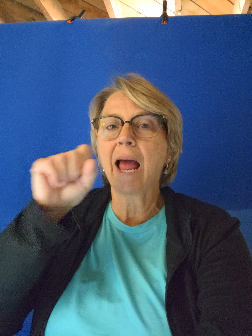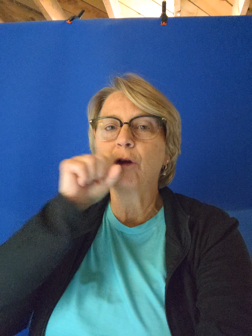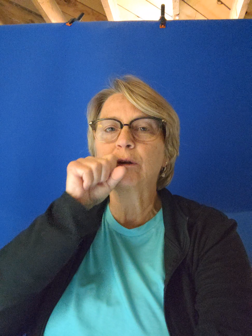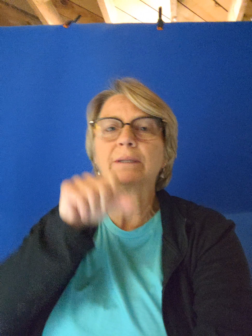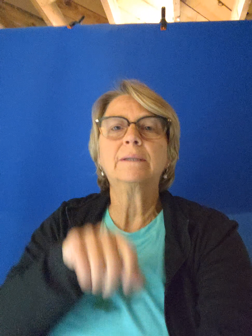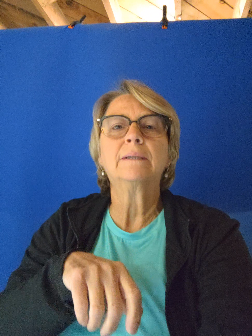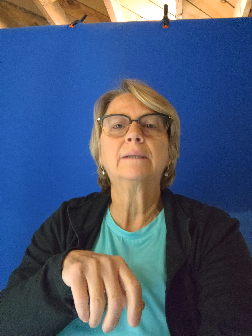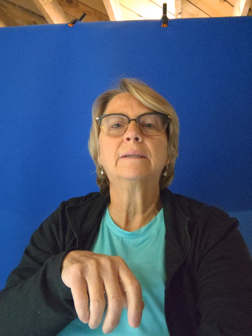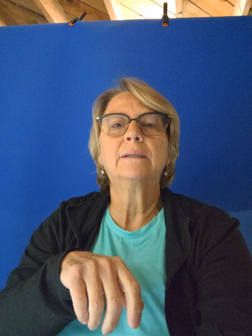carrot